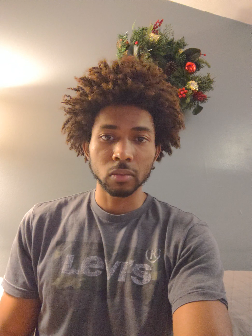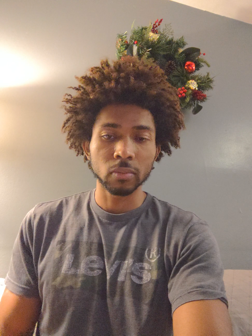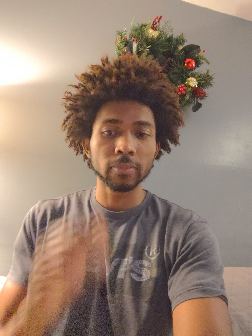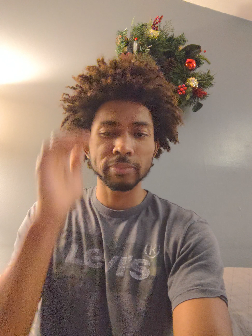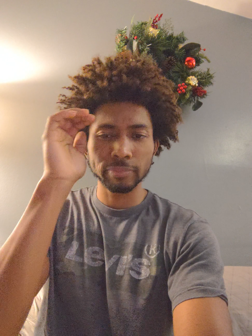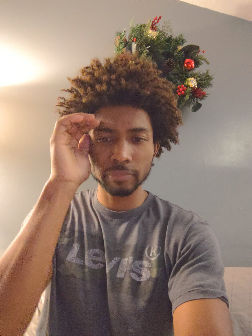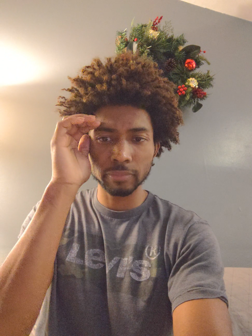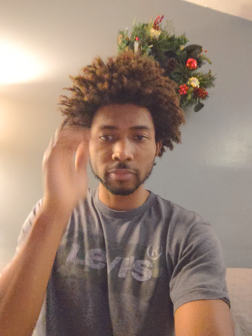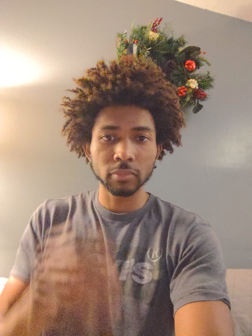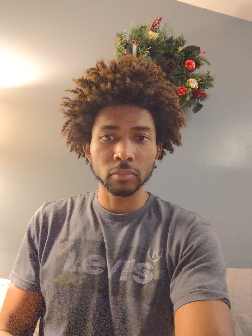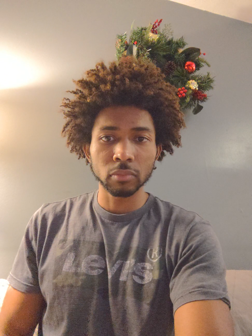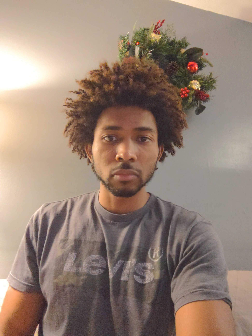listen